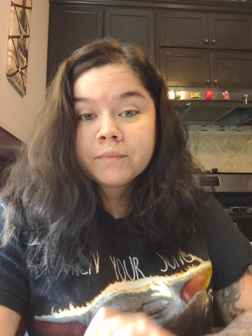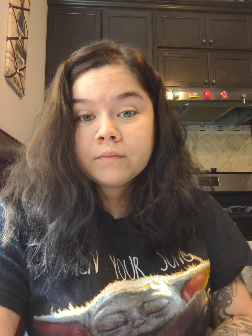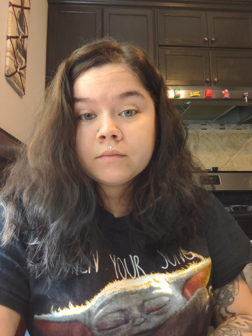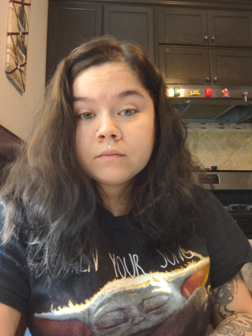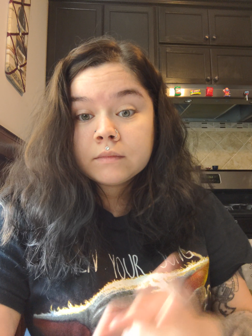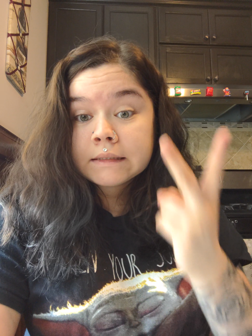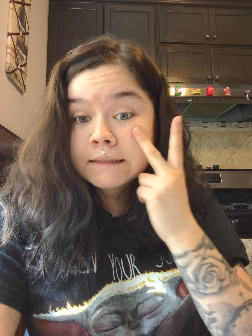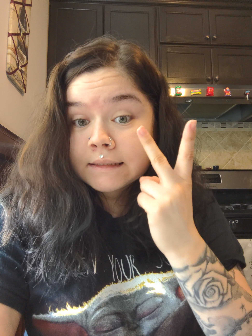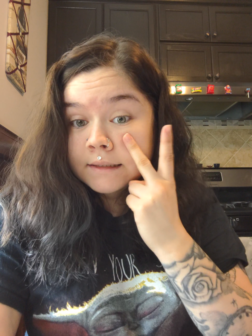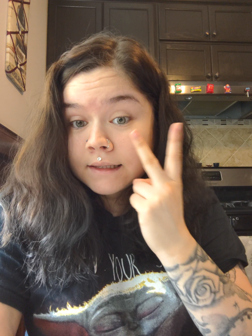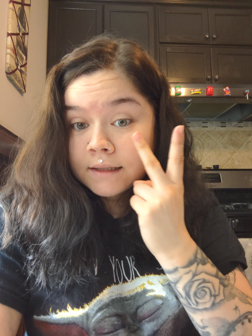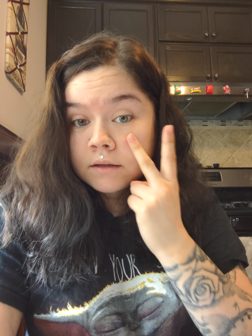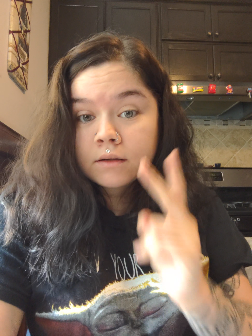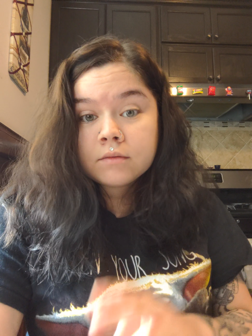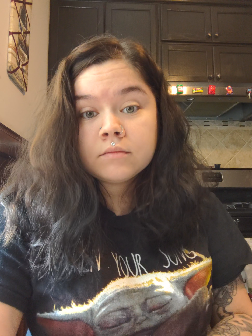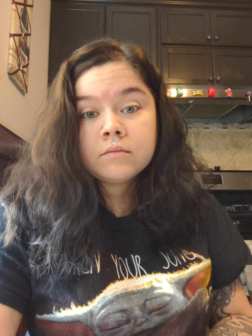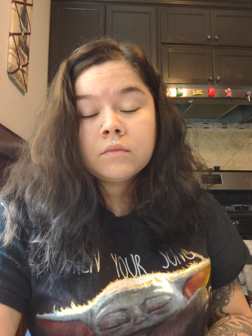see